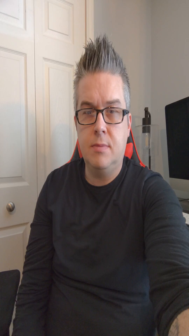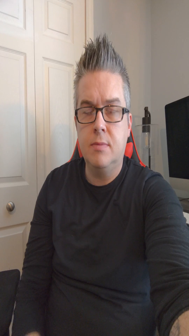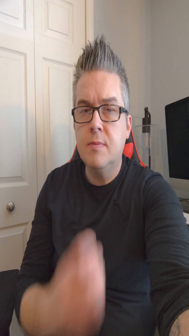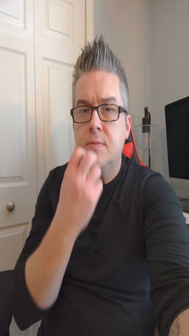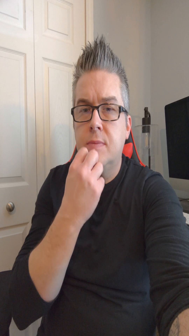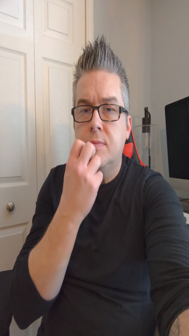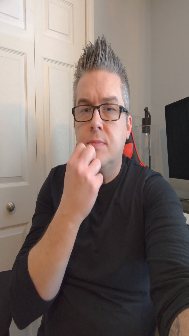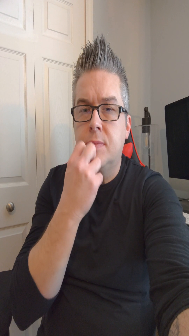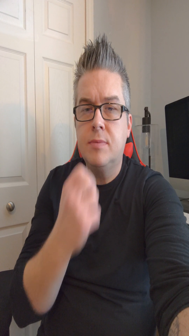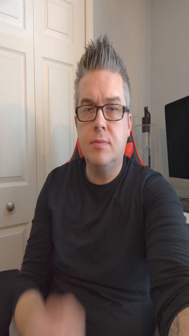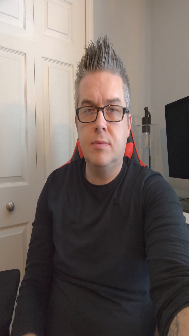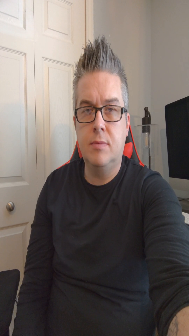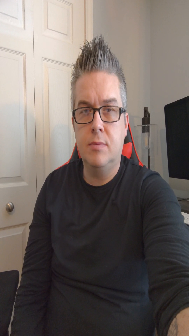underwear